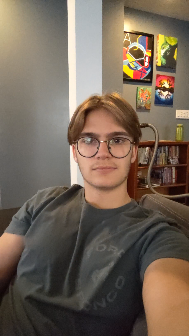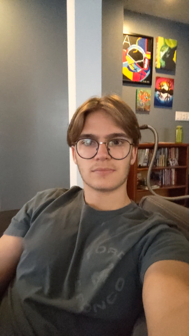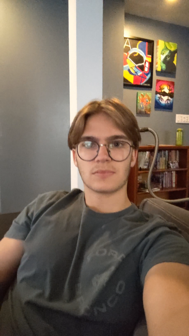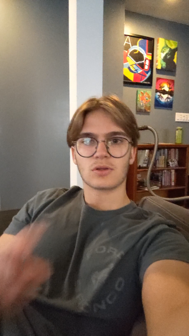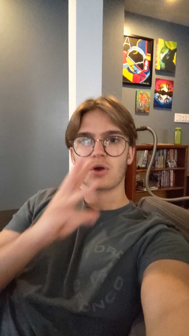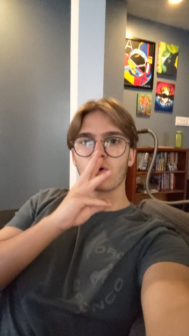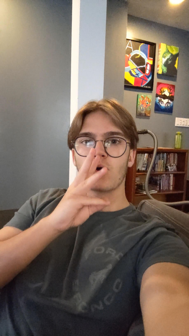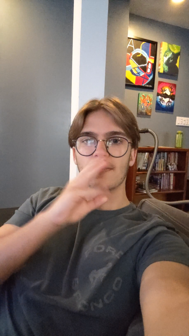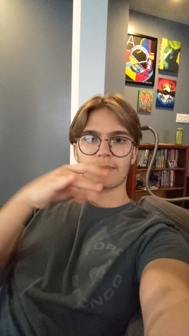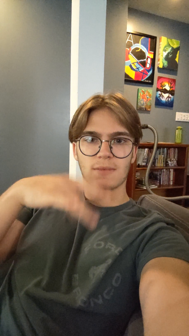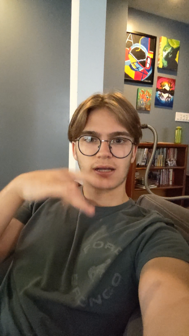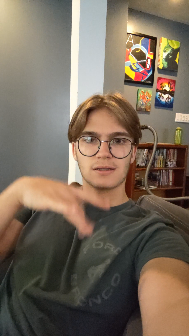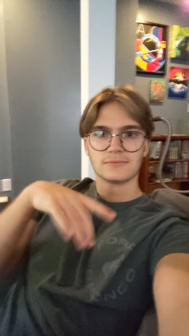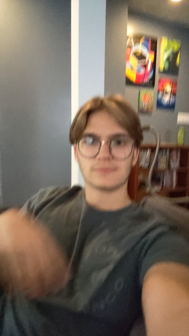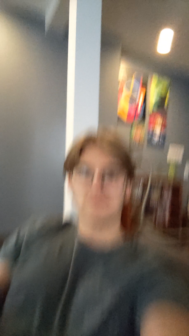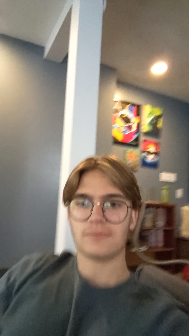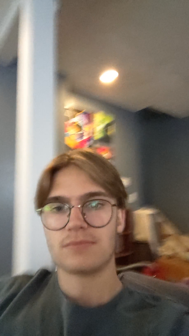melon